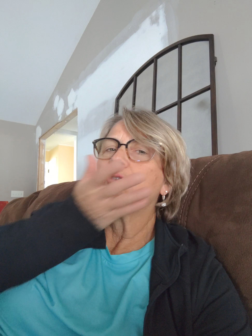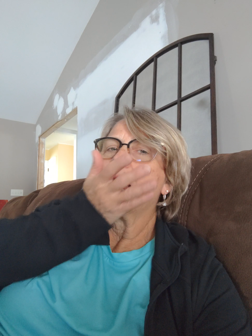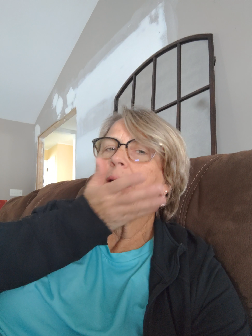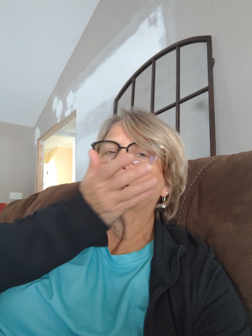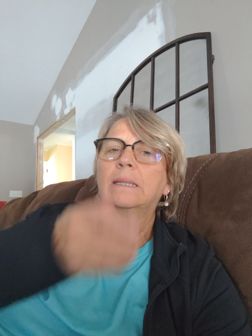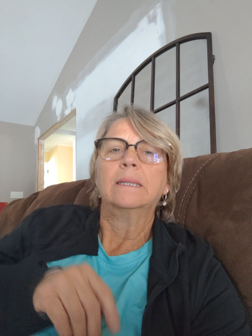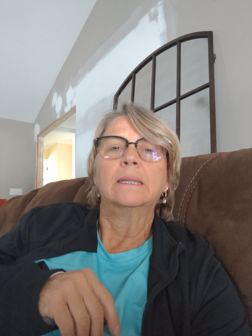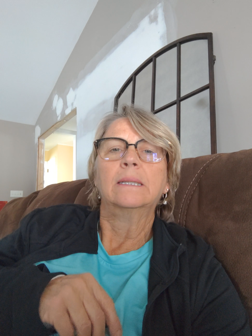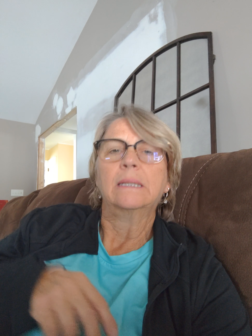grass